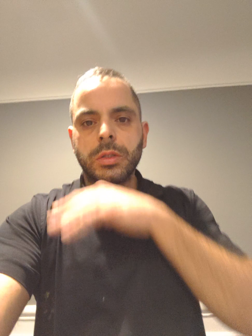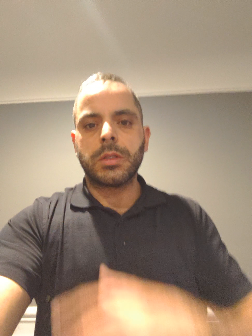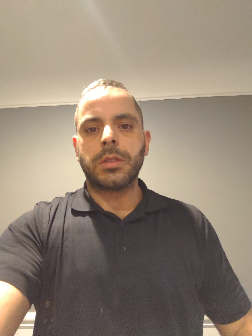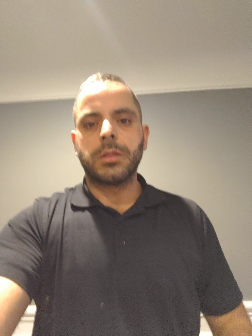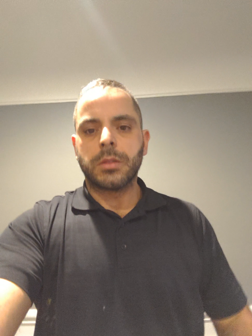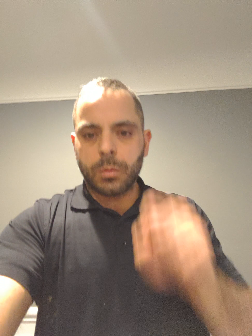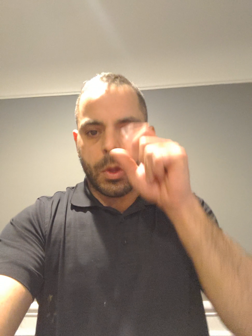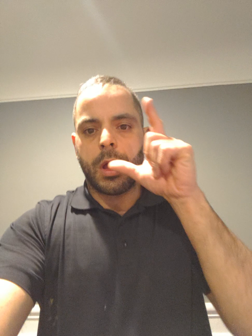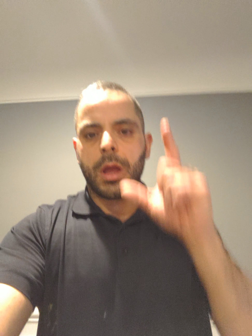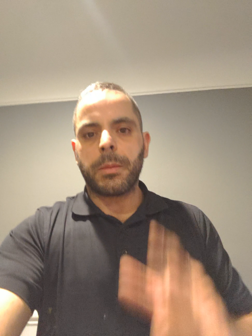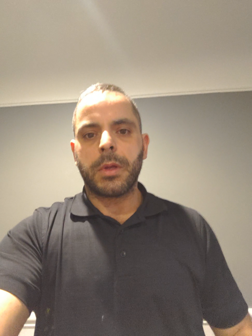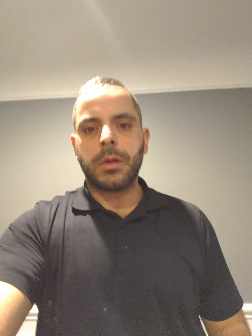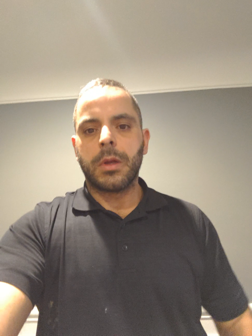wake